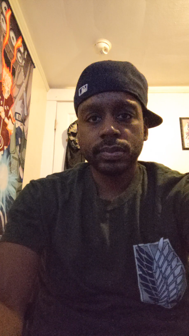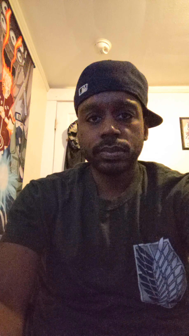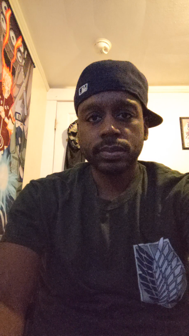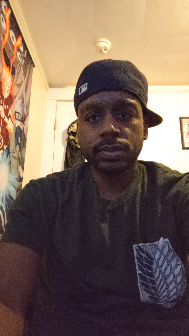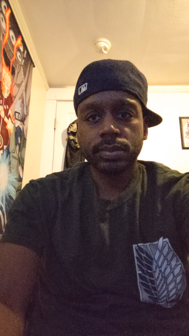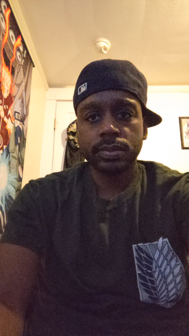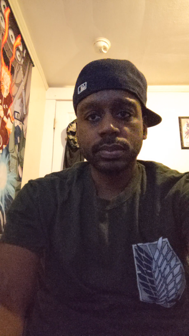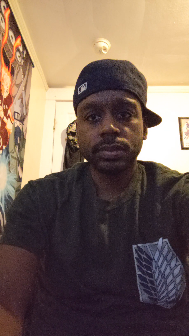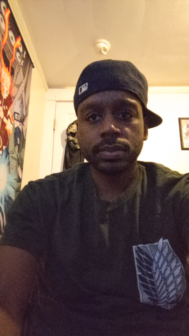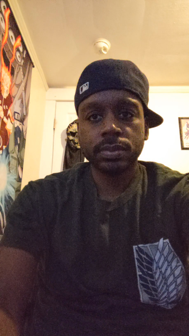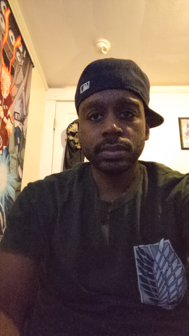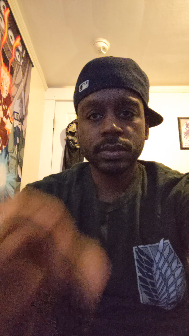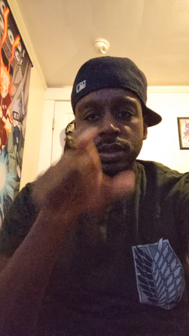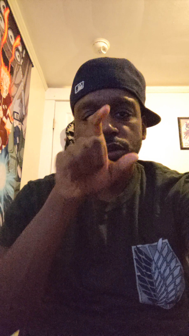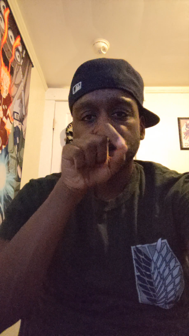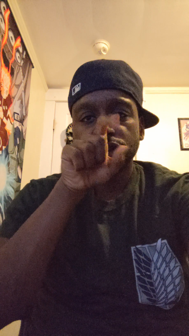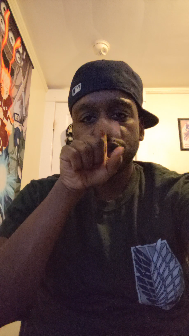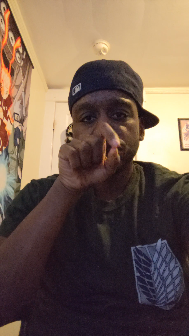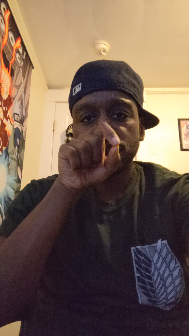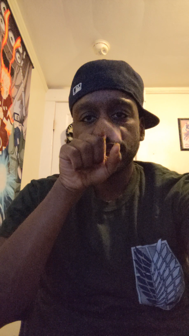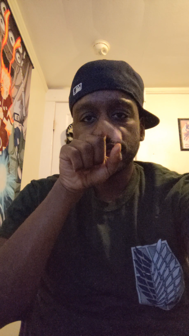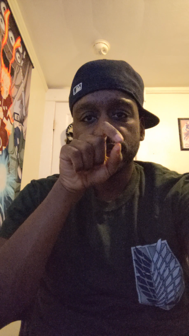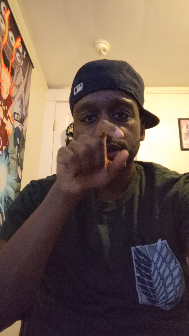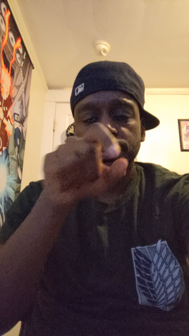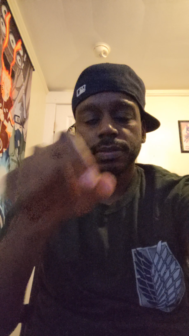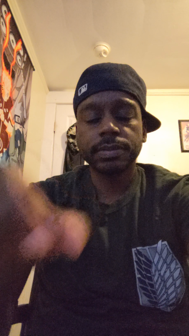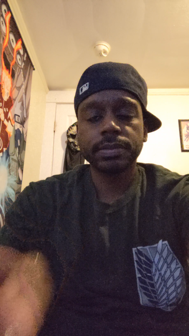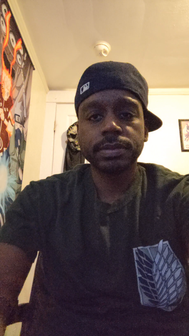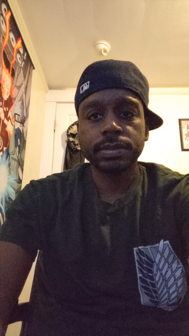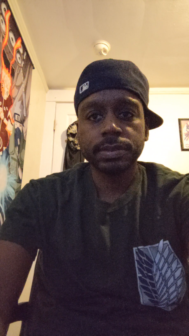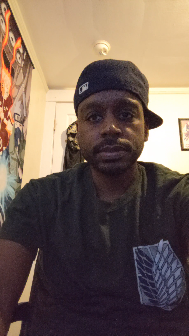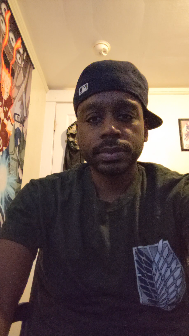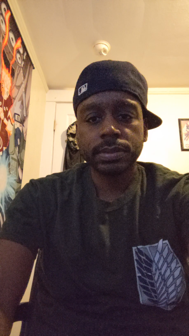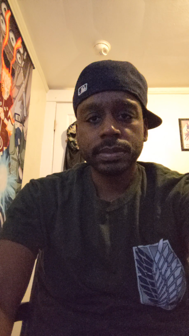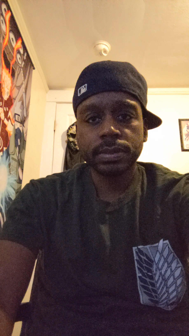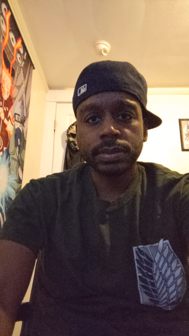chicken